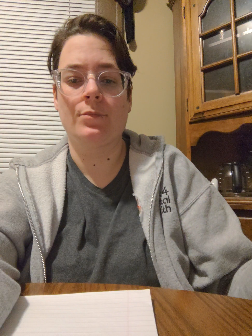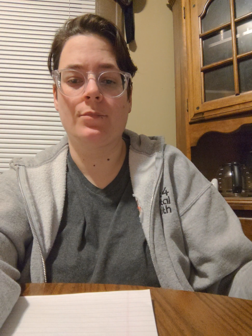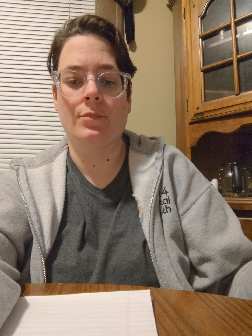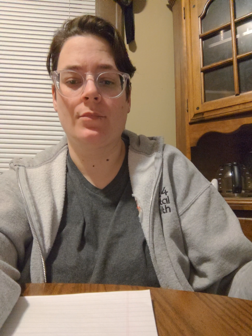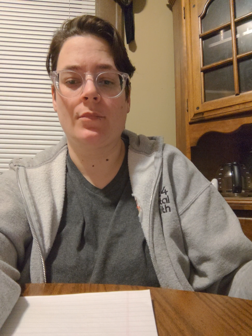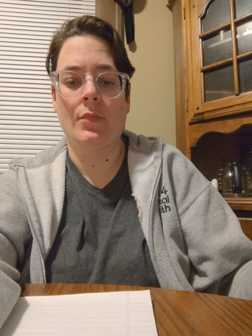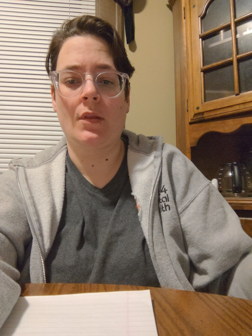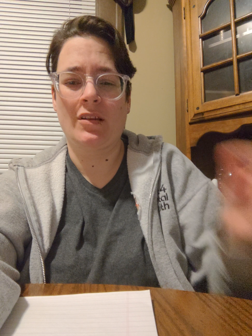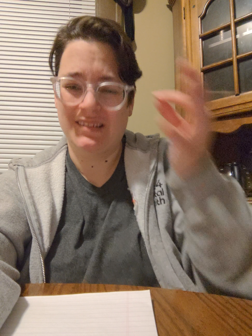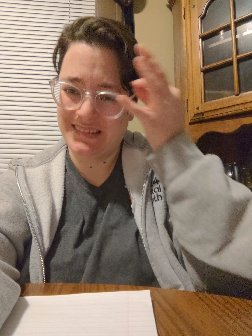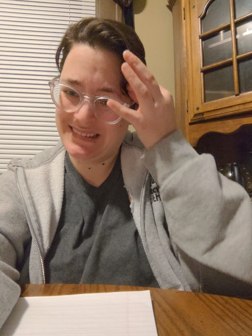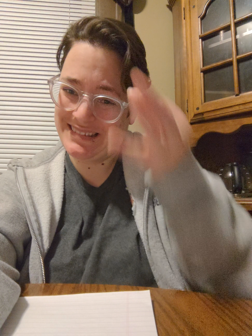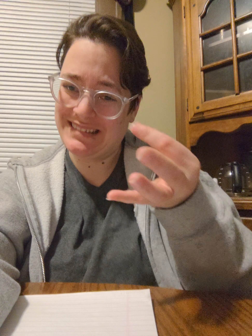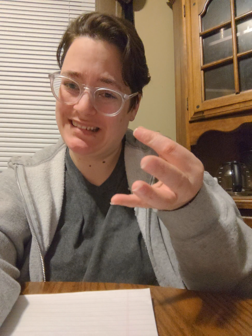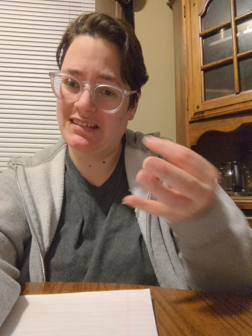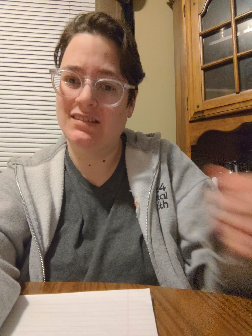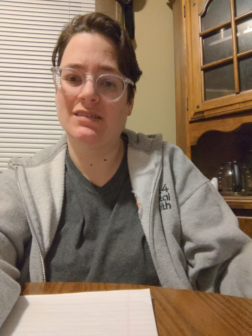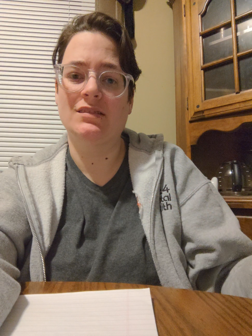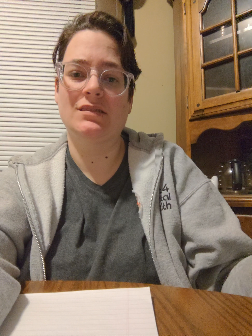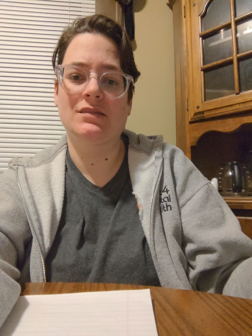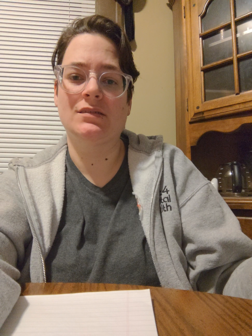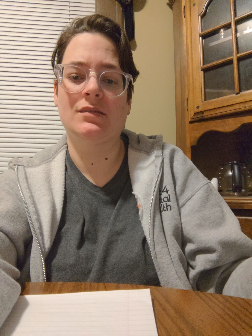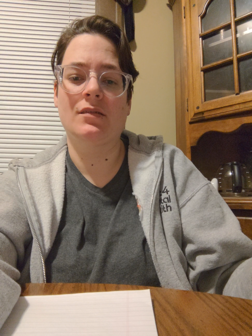close